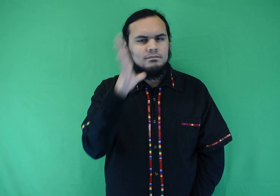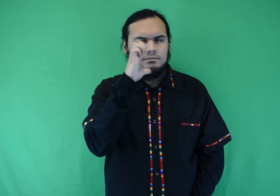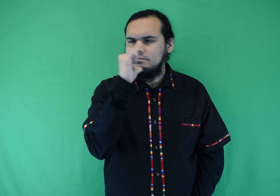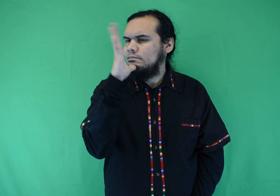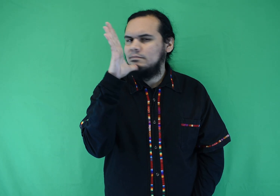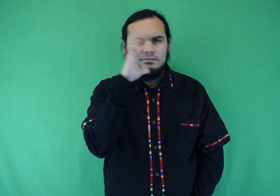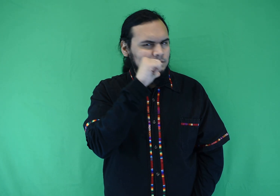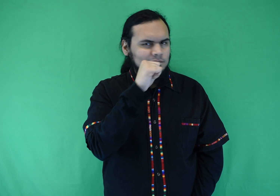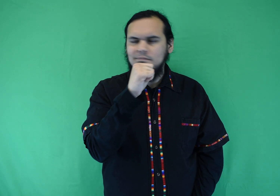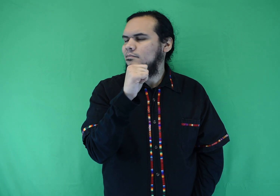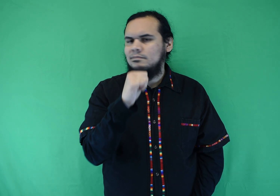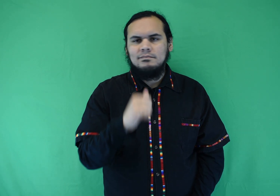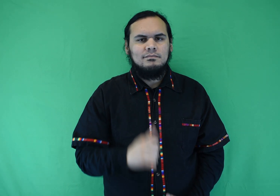no poder